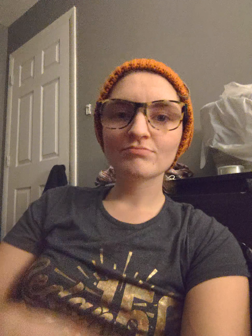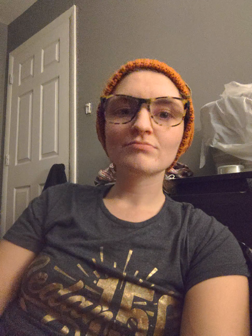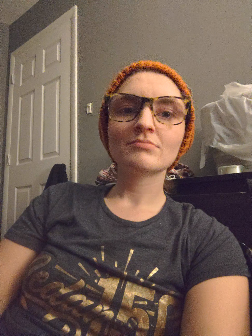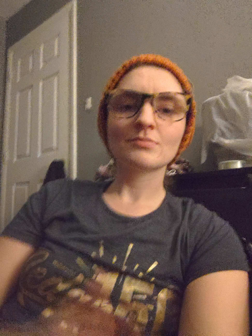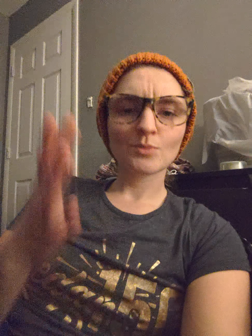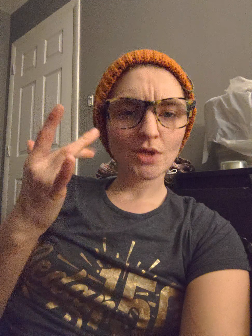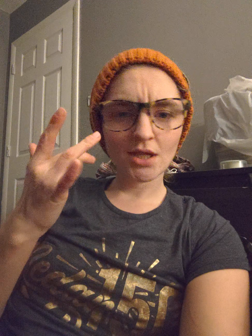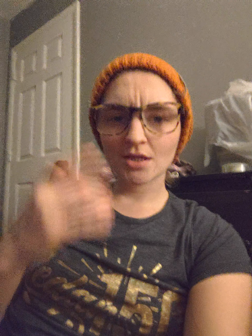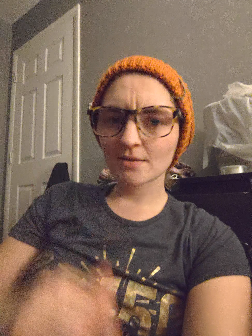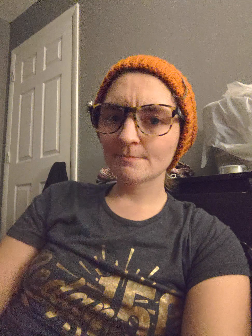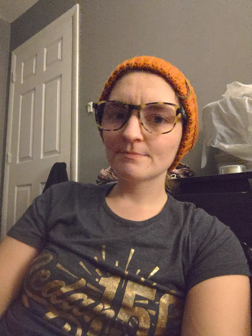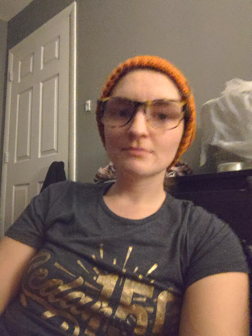why